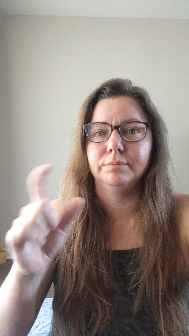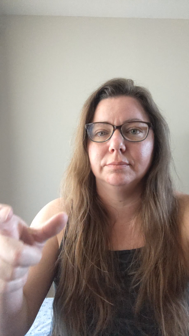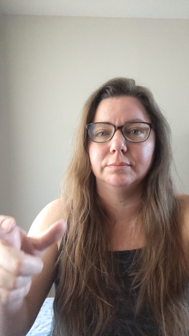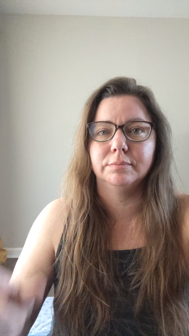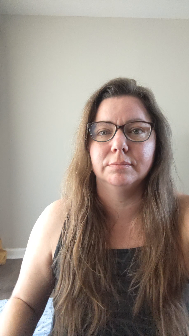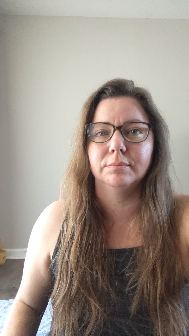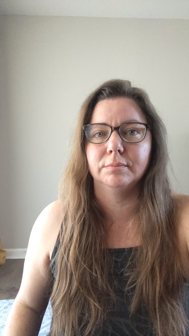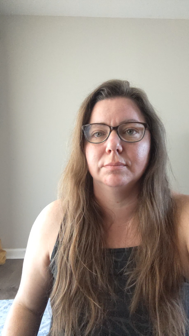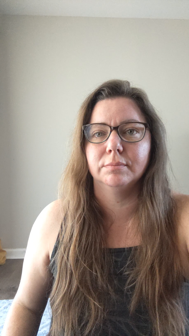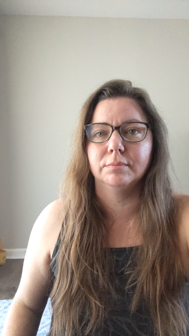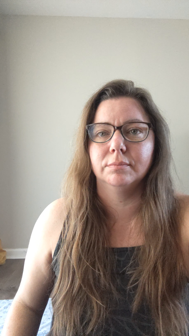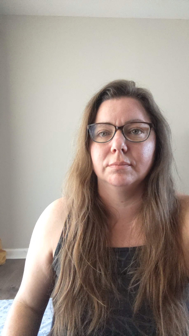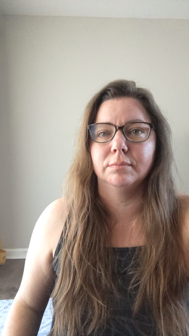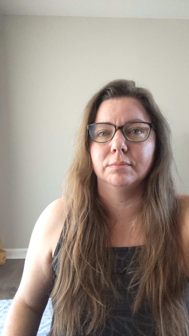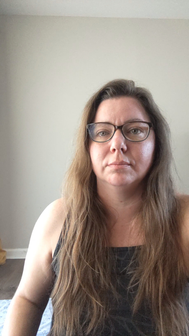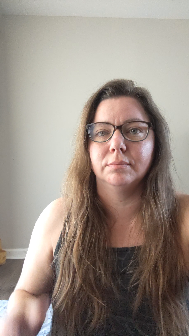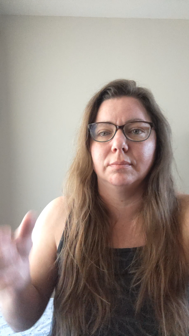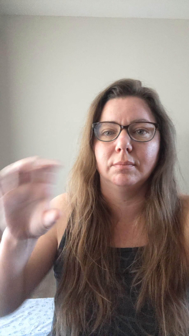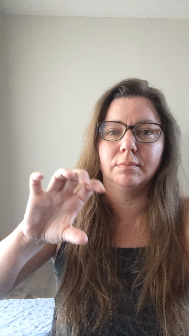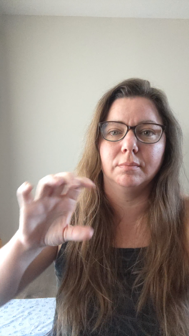dump